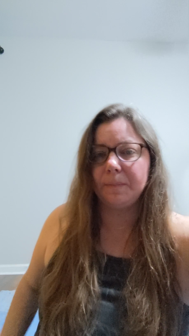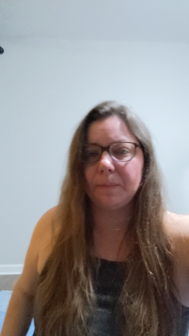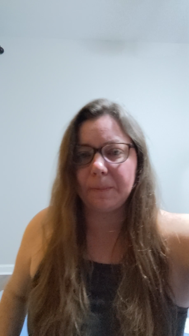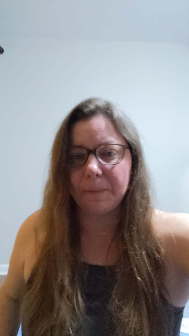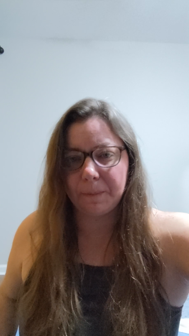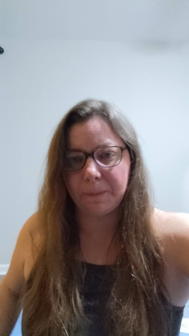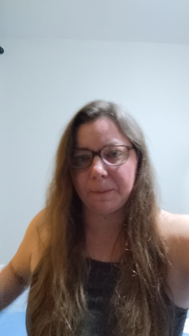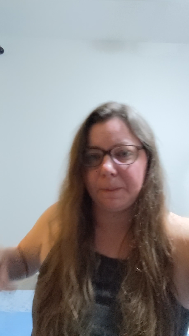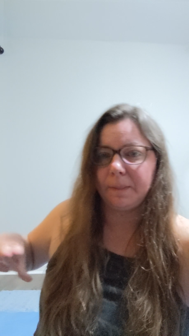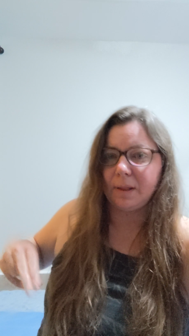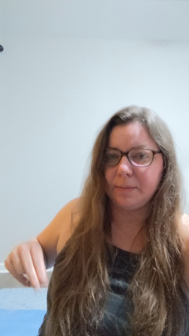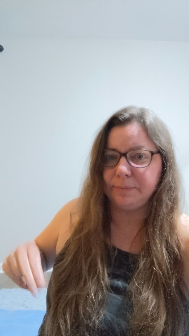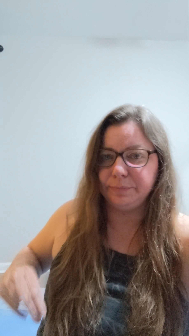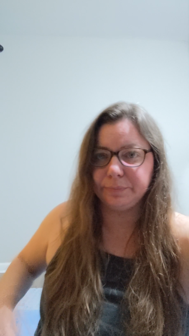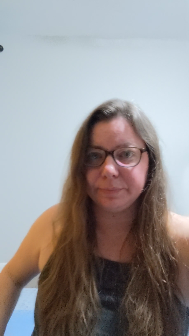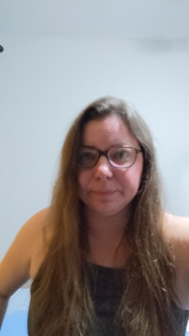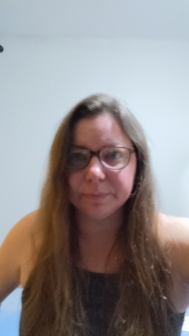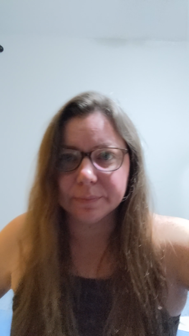diaper